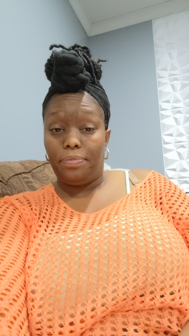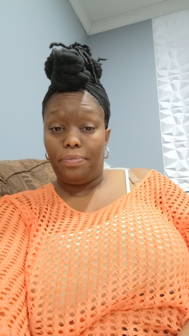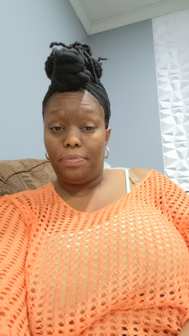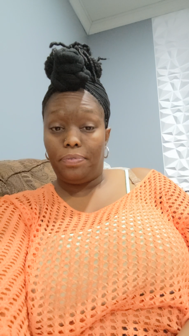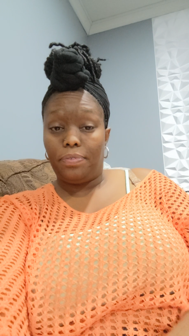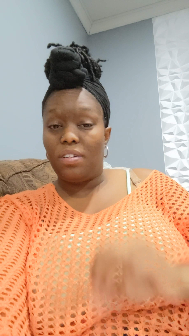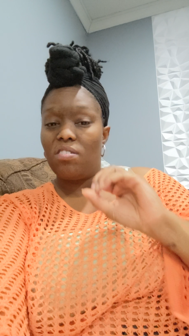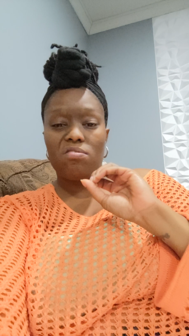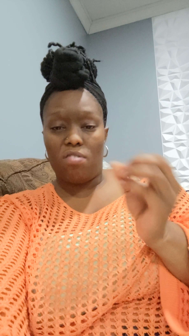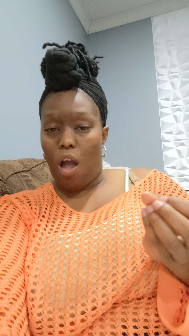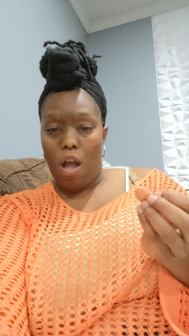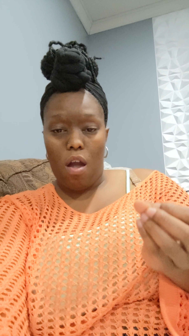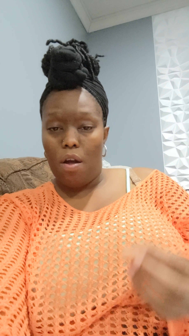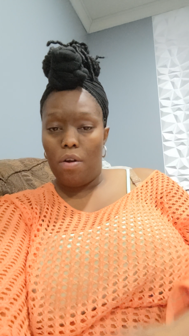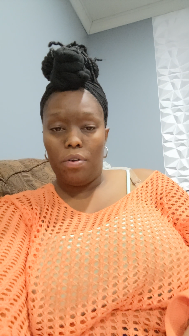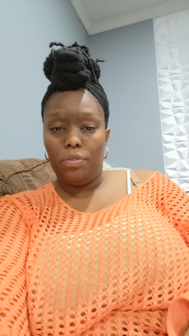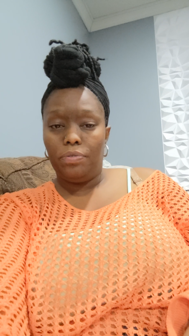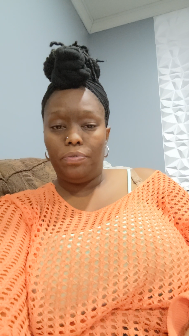none